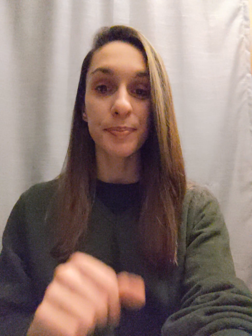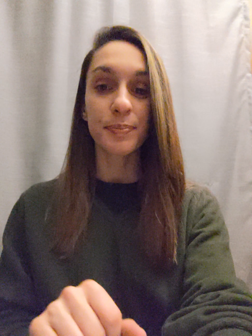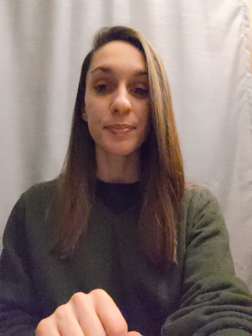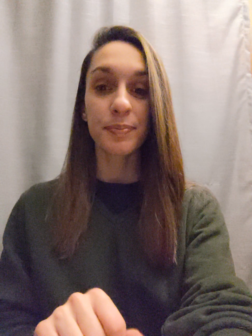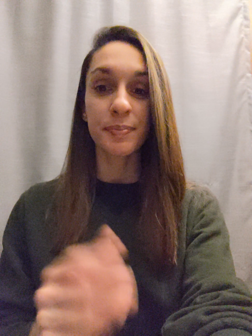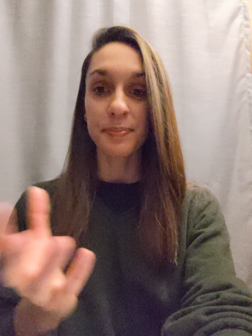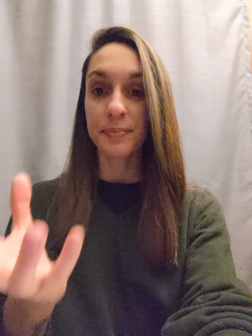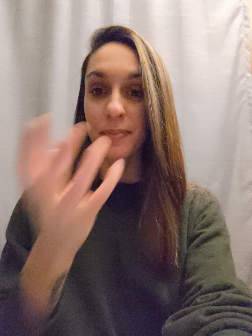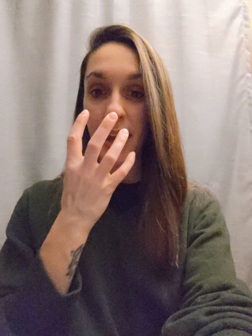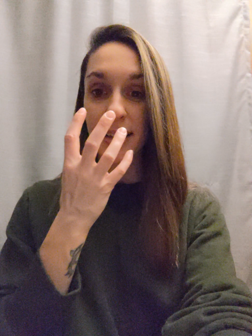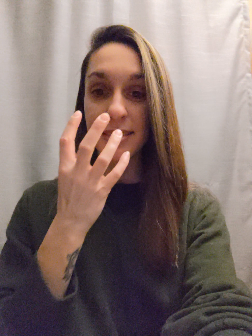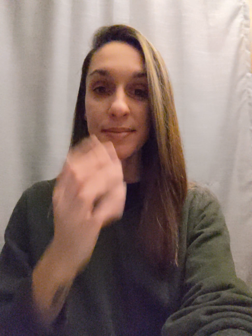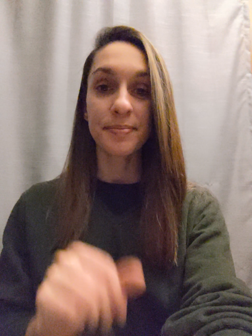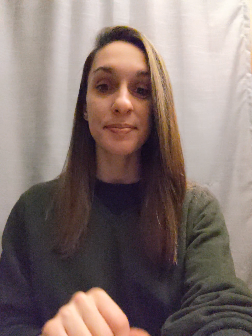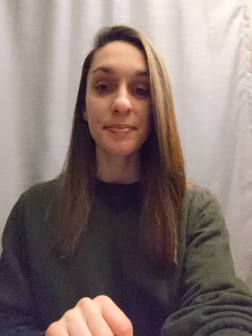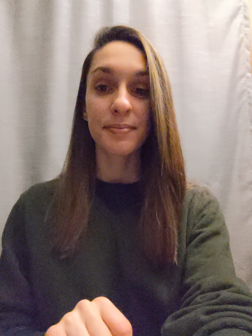mad